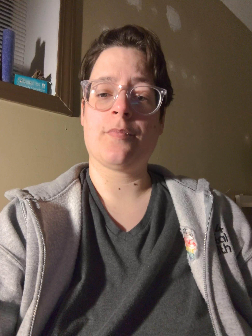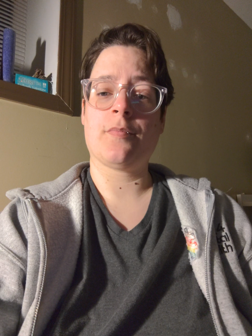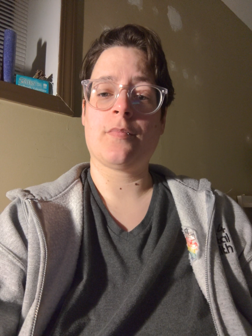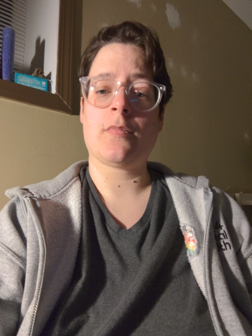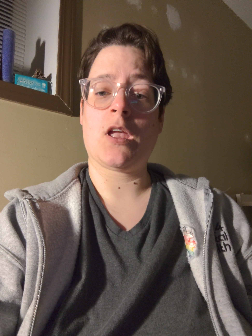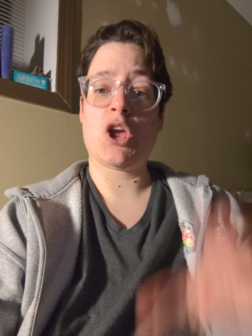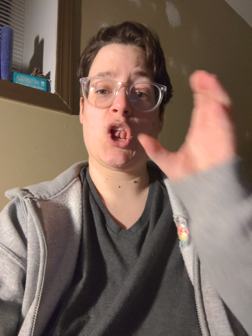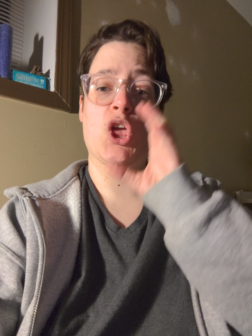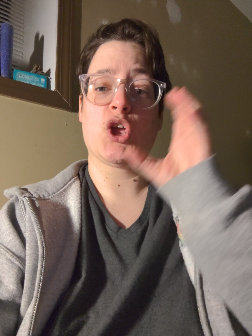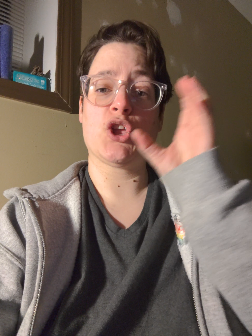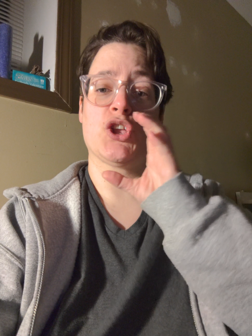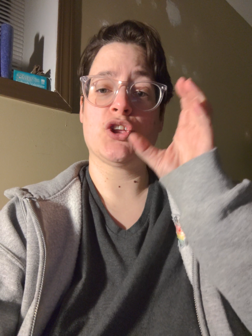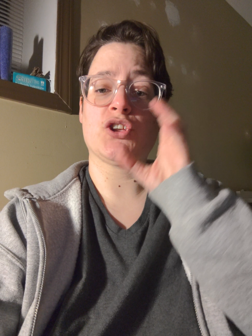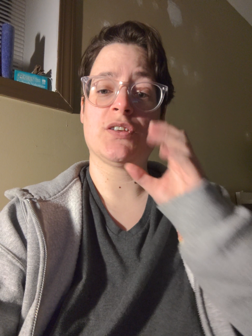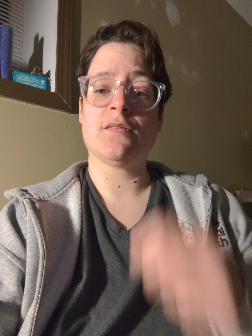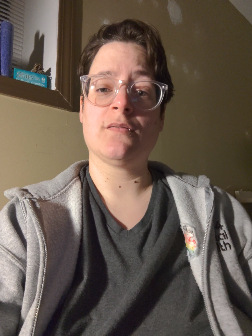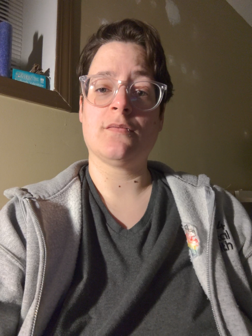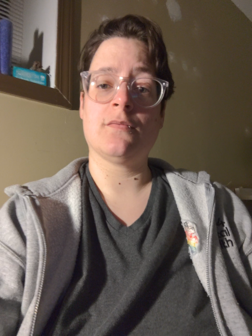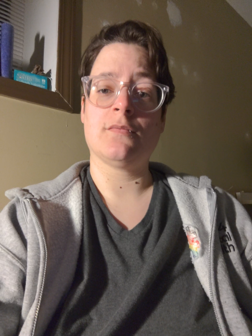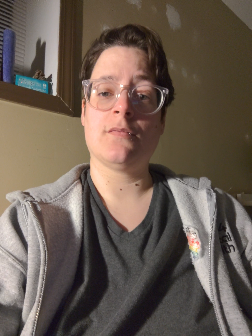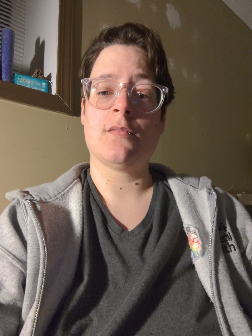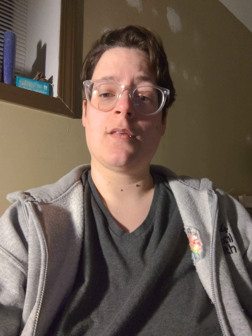look